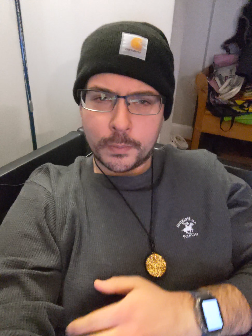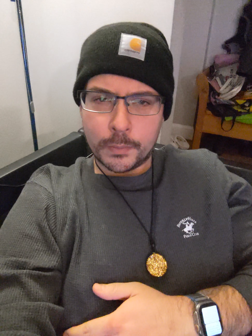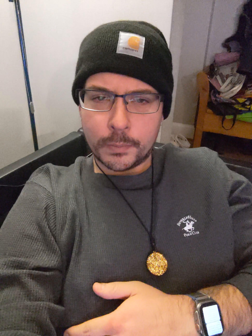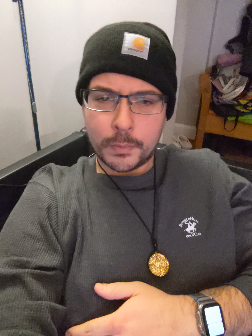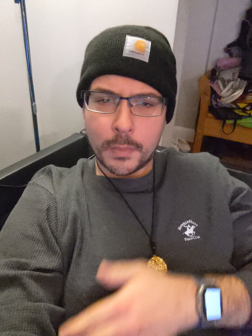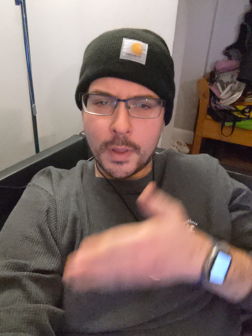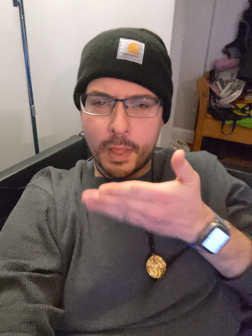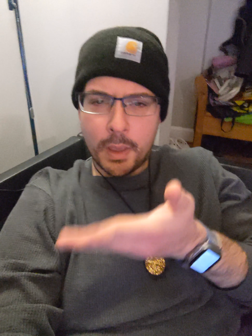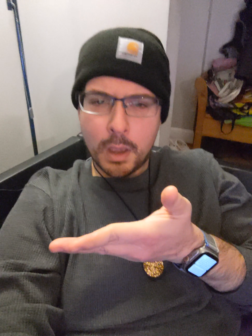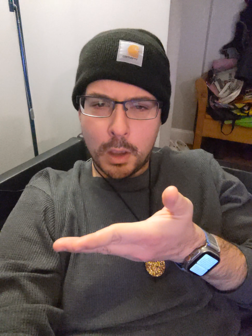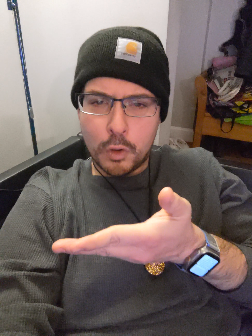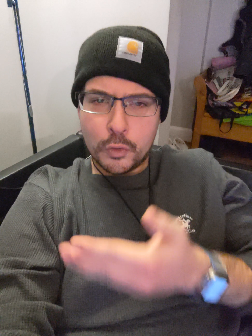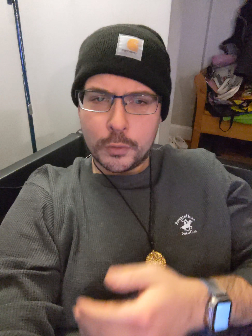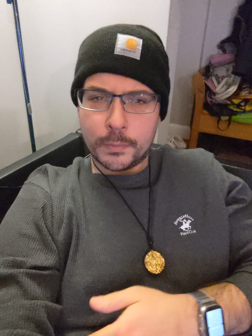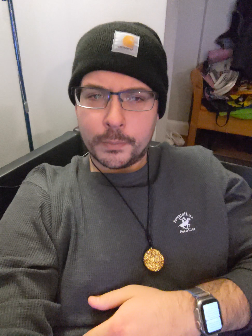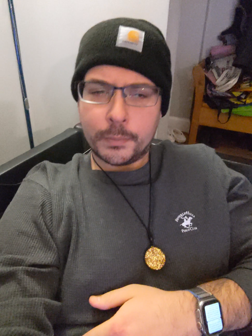there